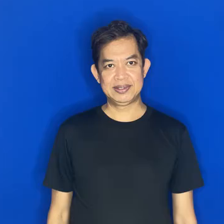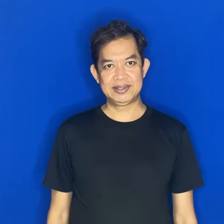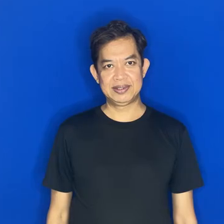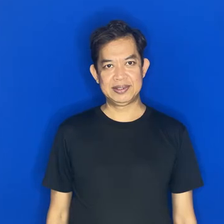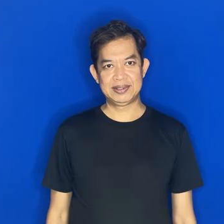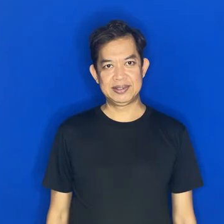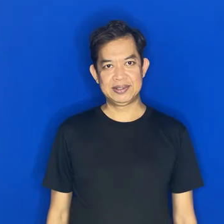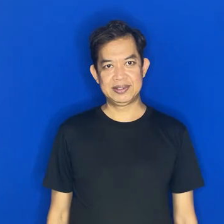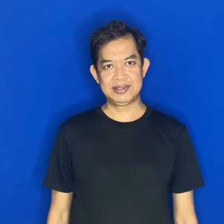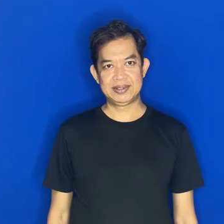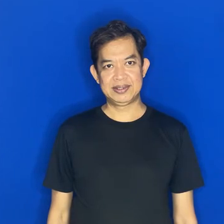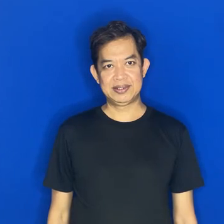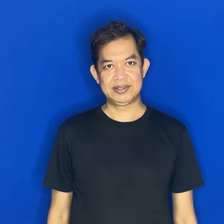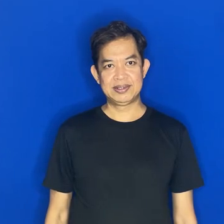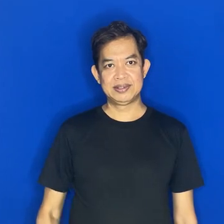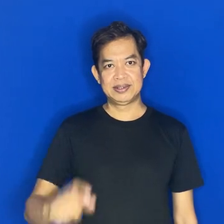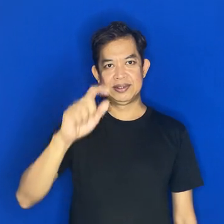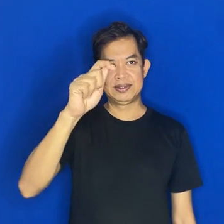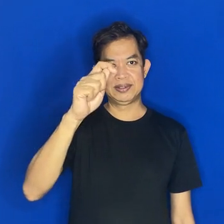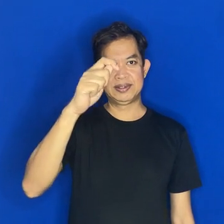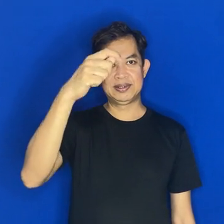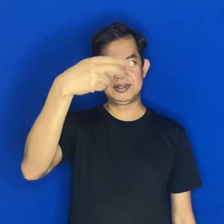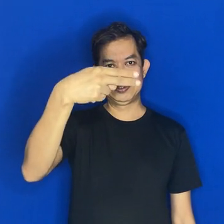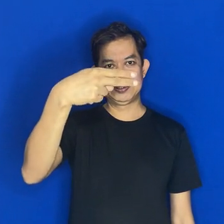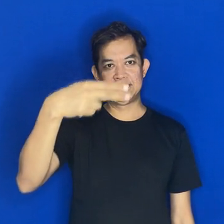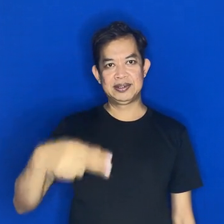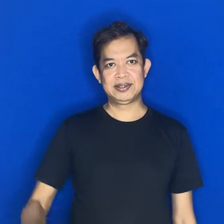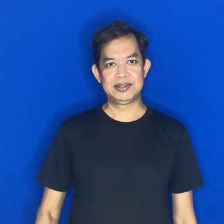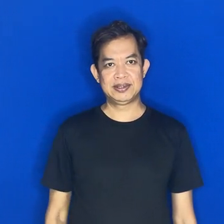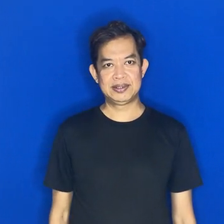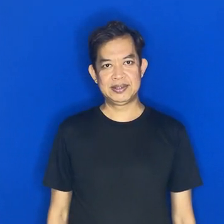thursday